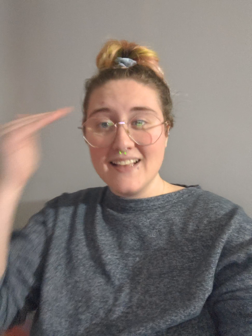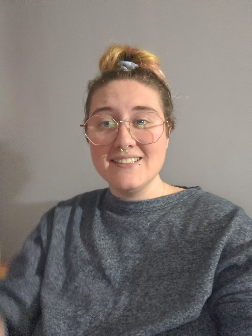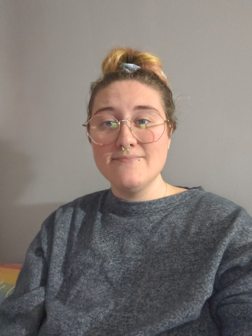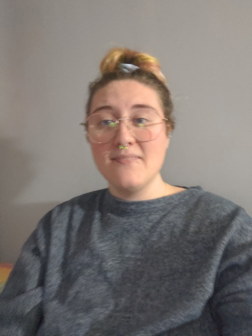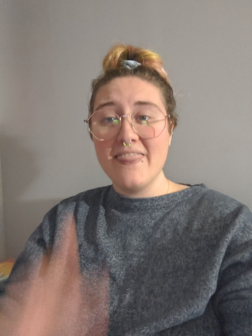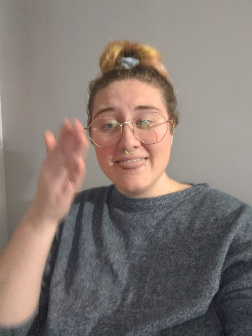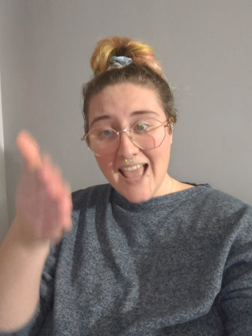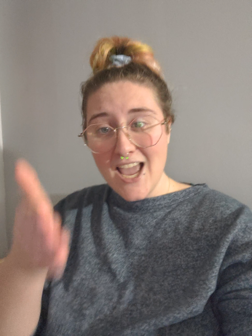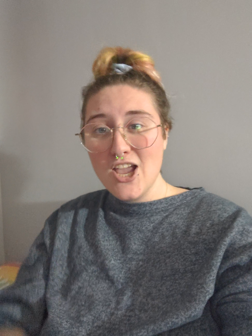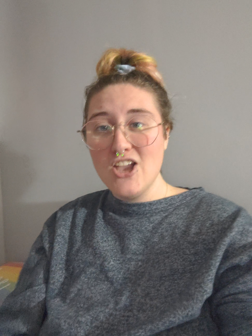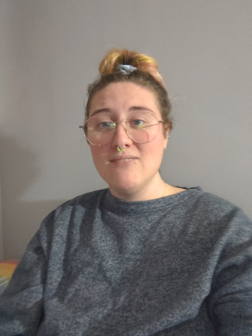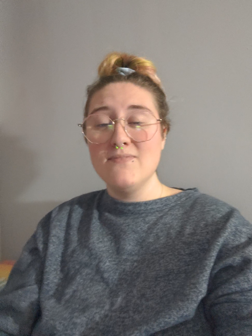there